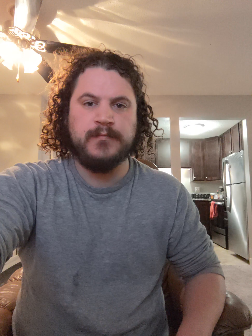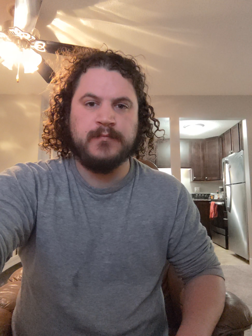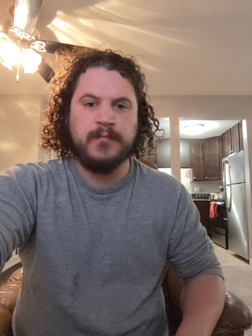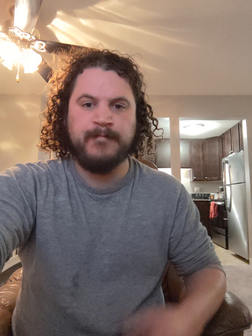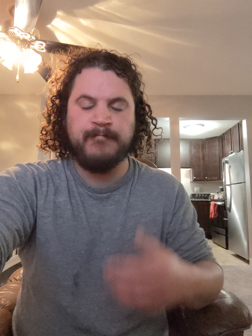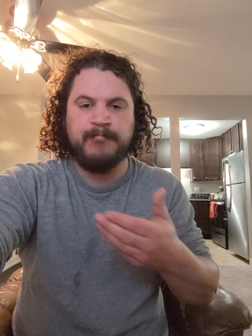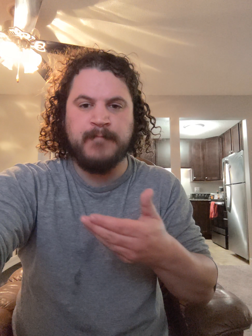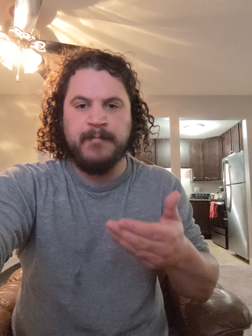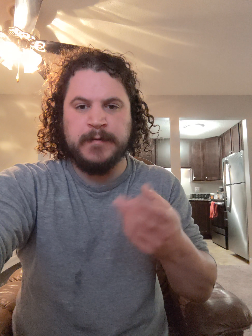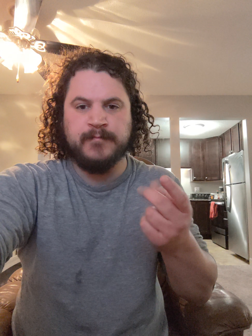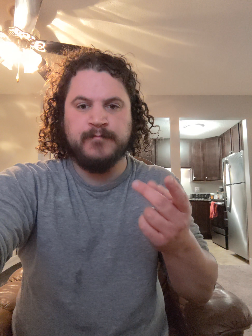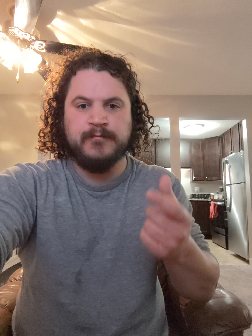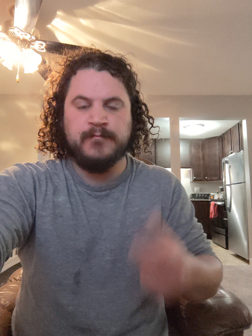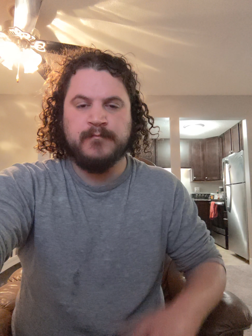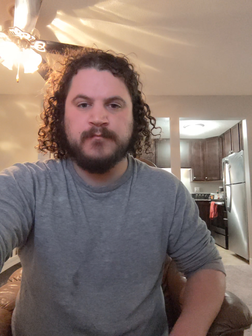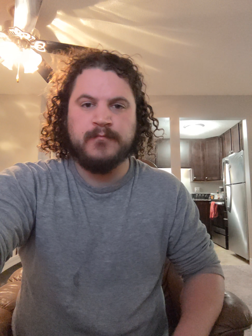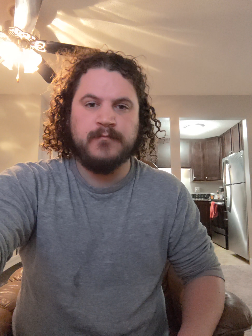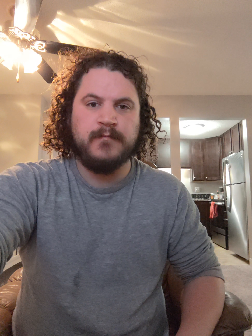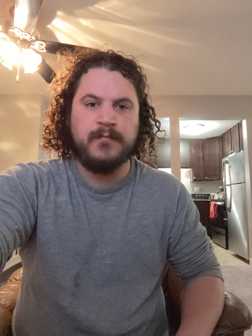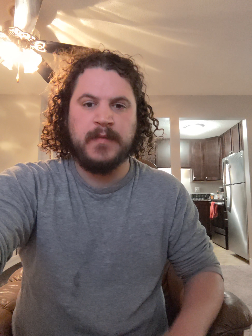puppy